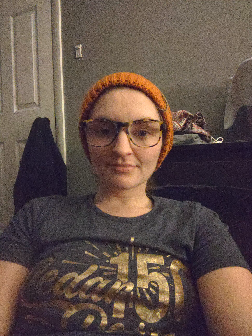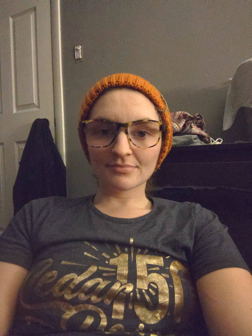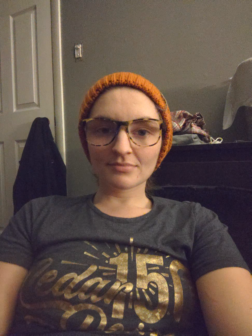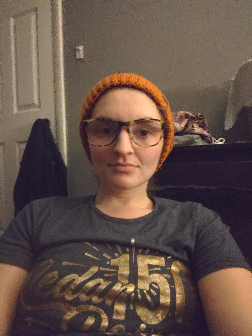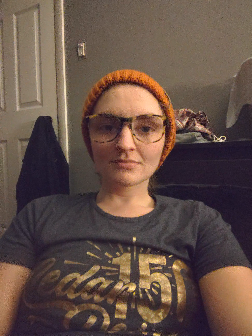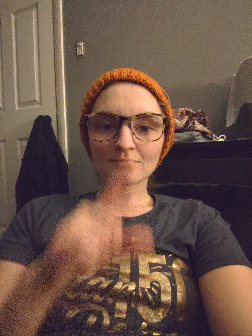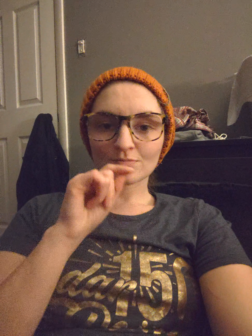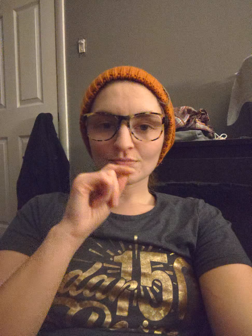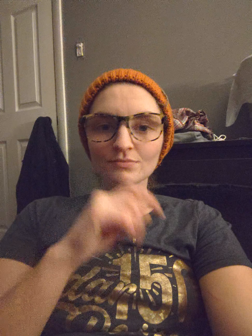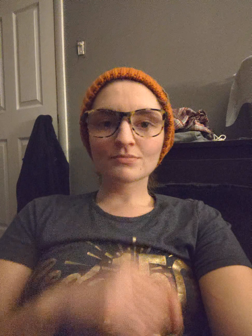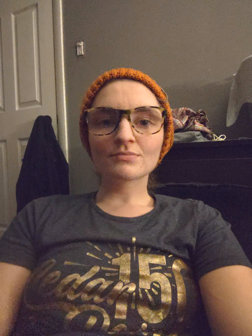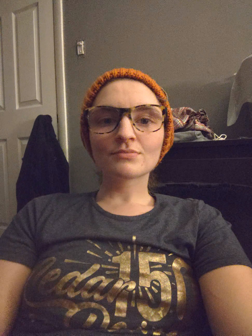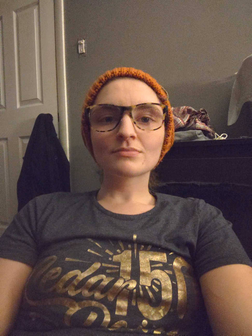hen